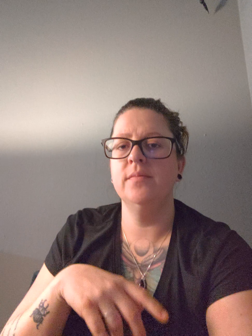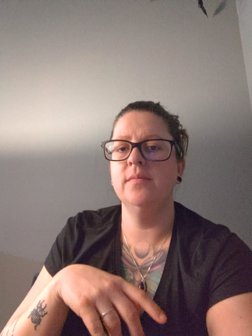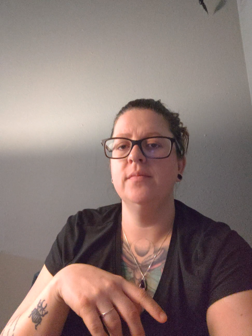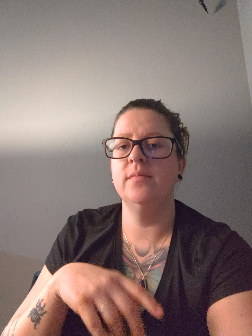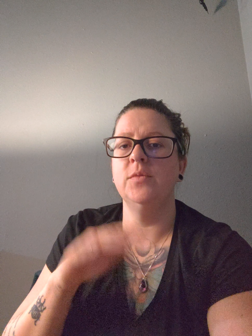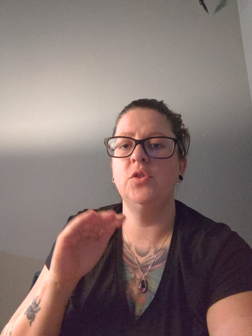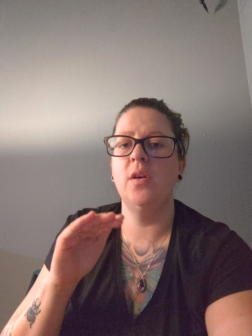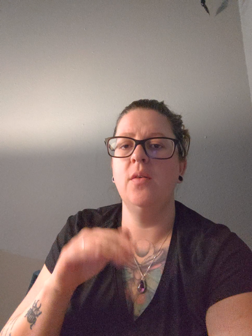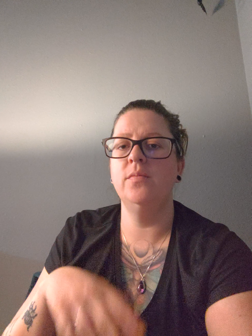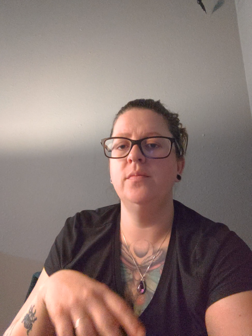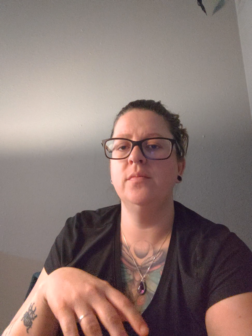child